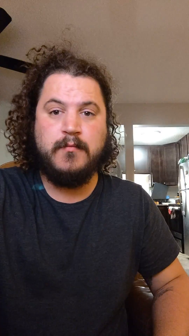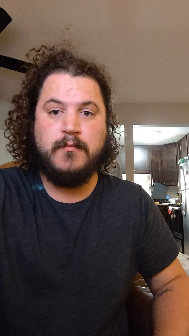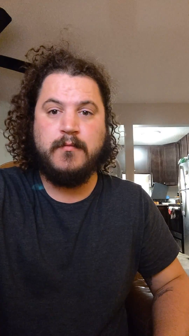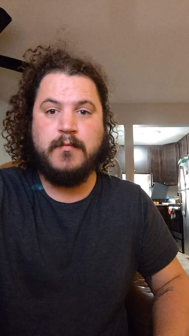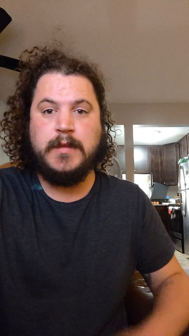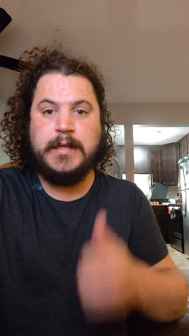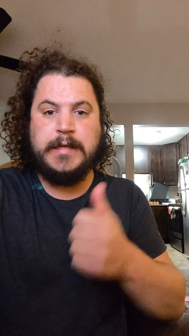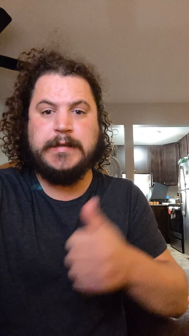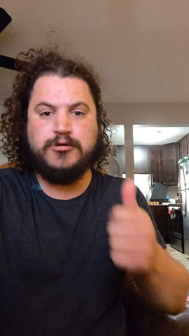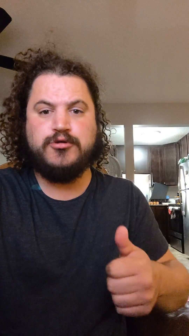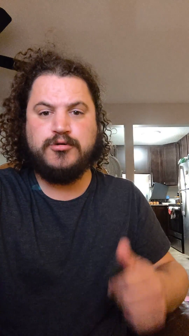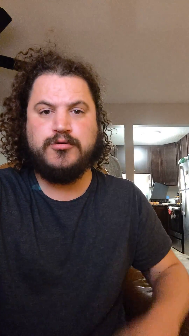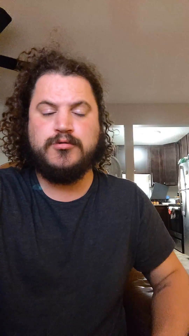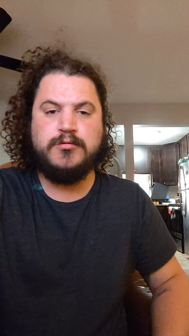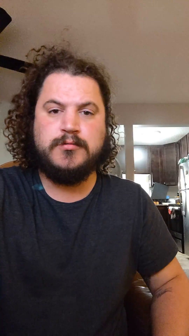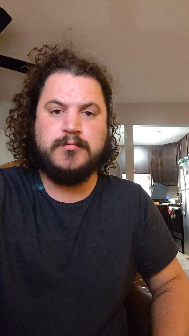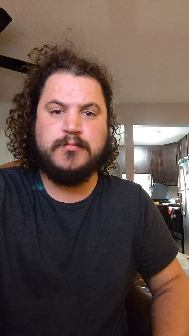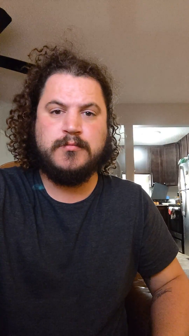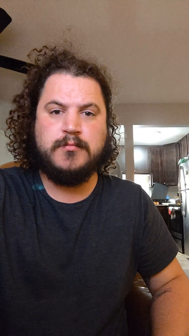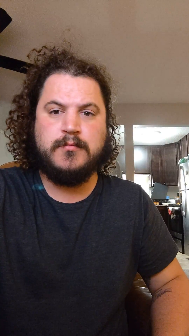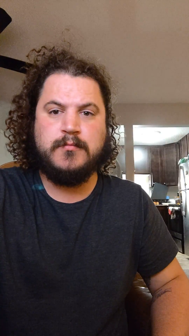each